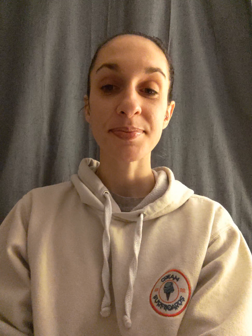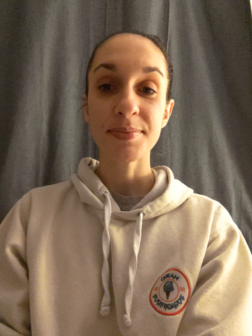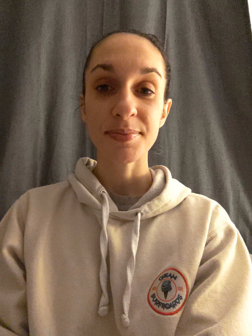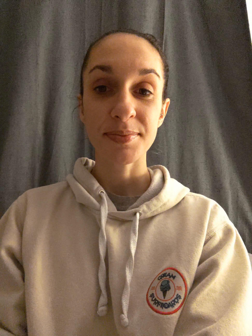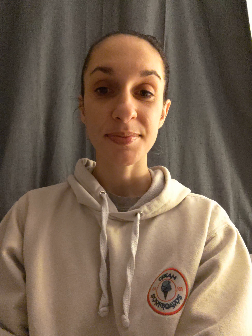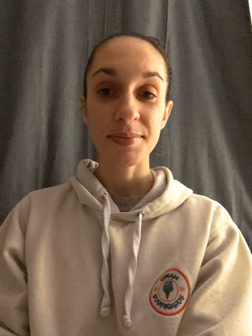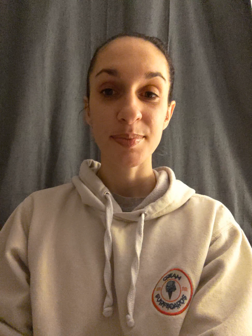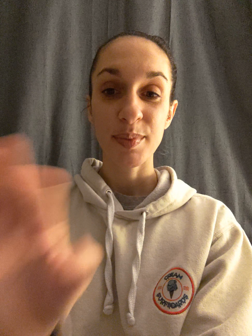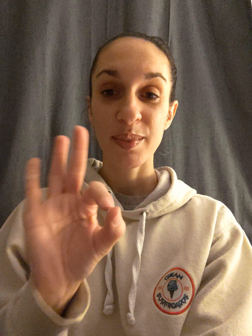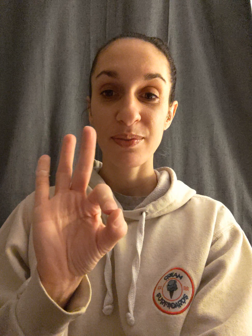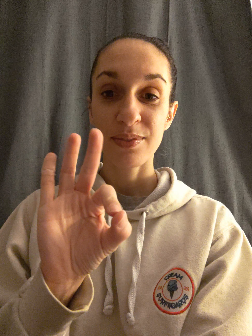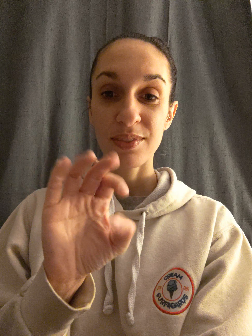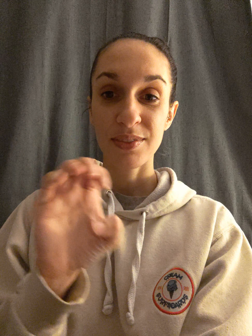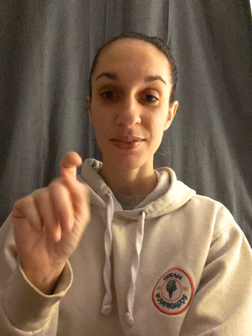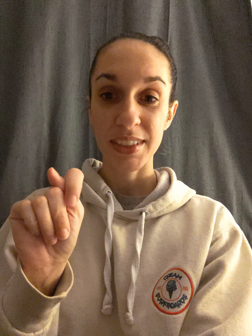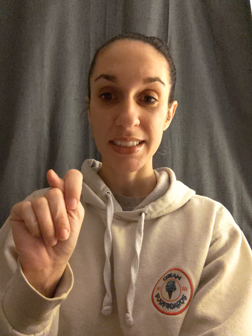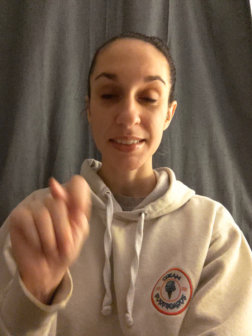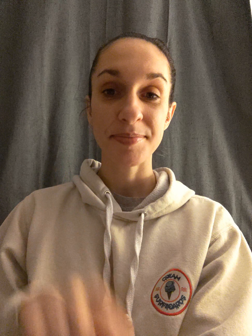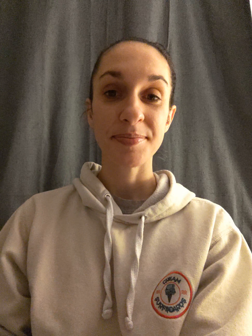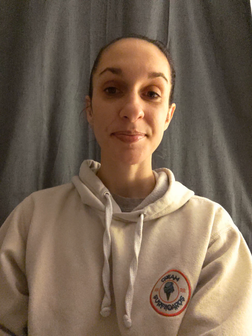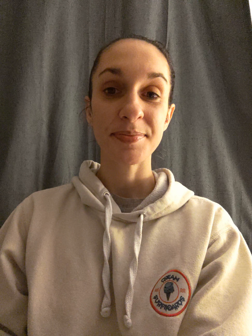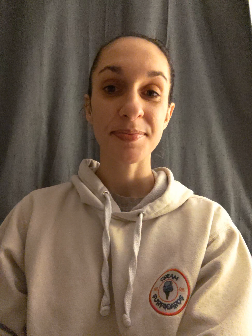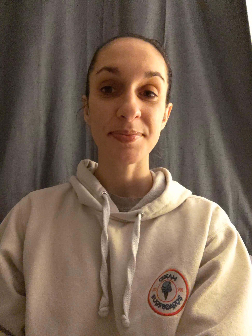feet